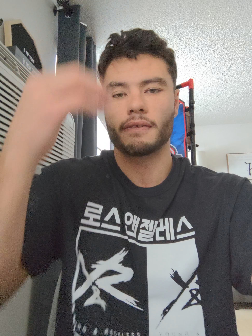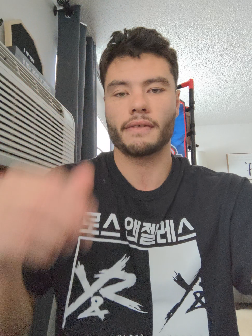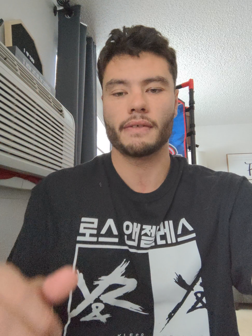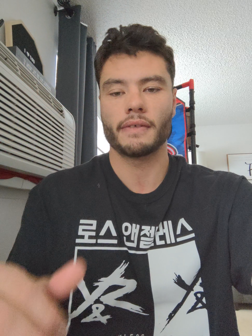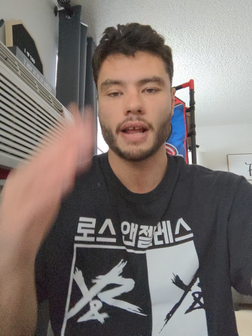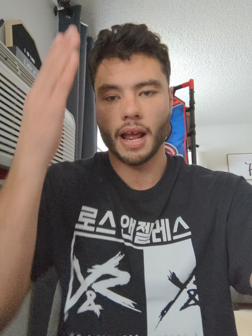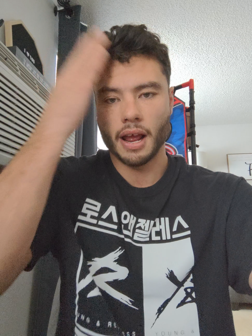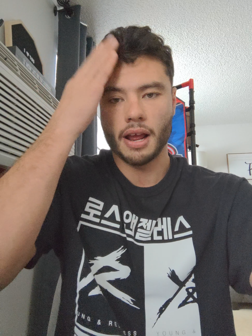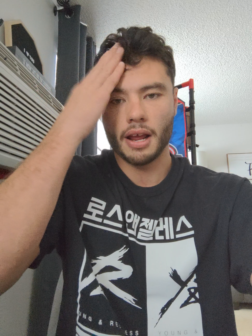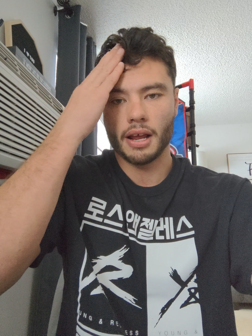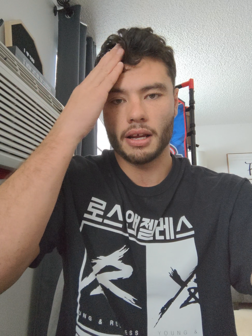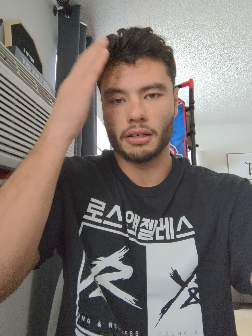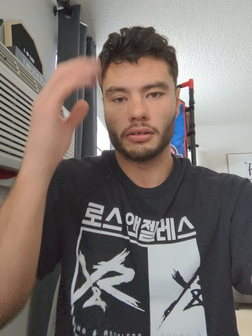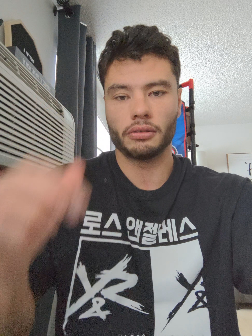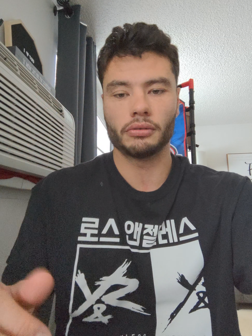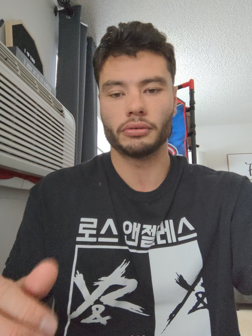hat